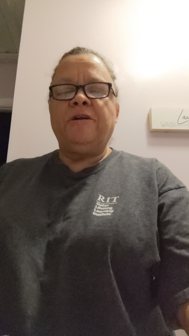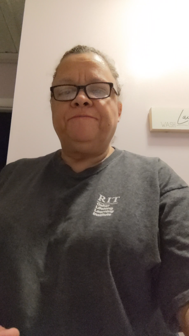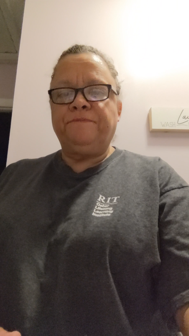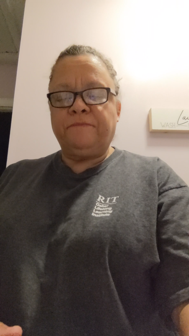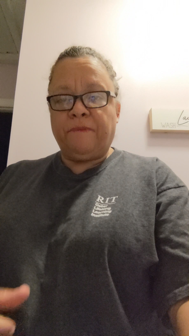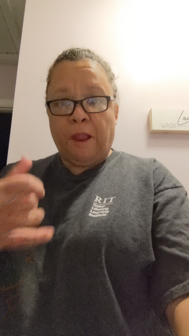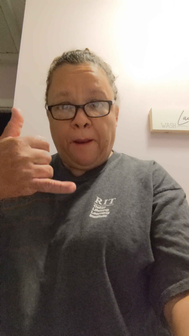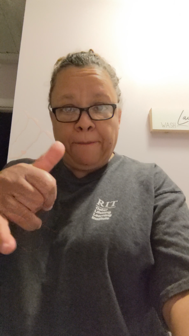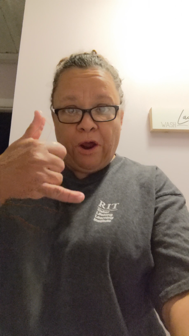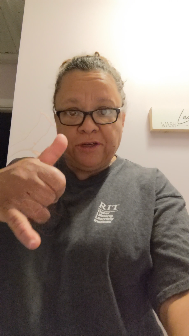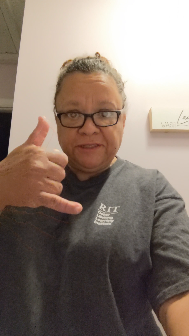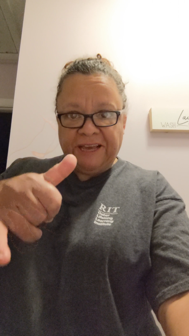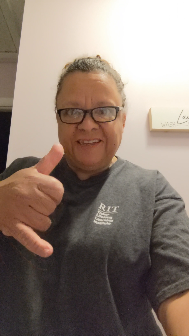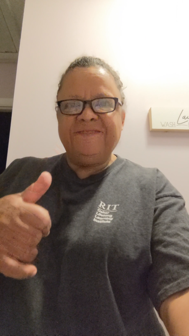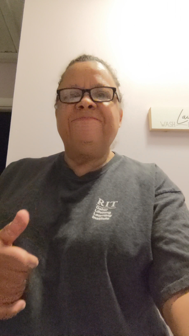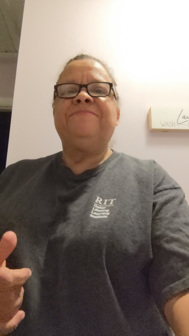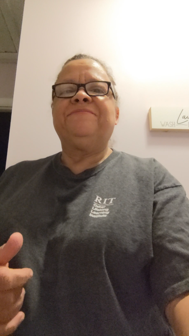party